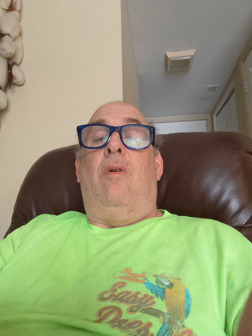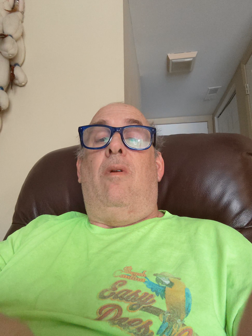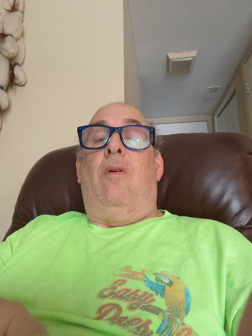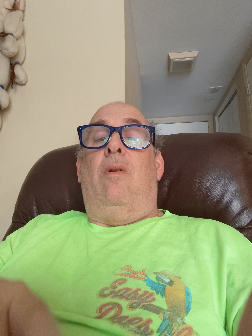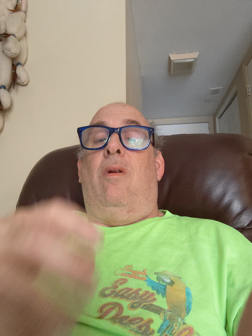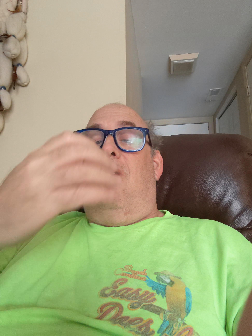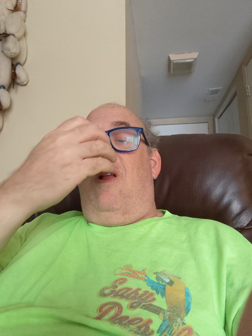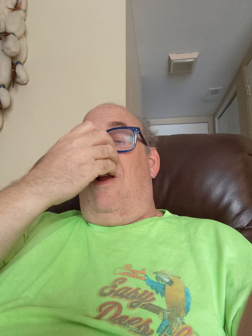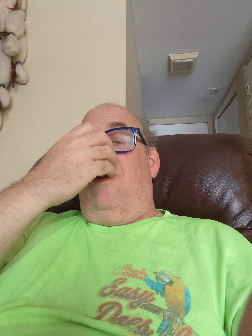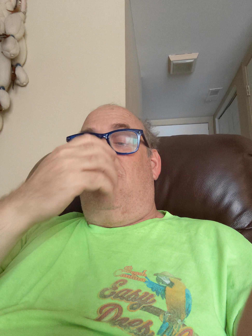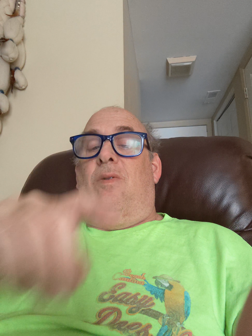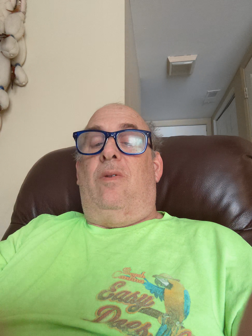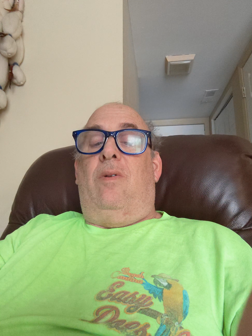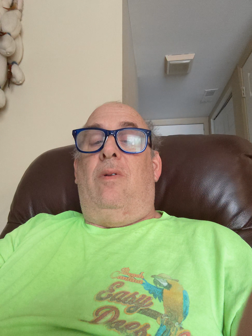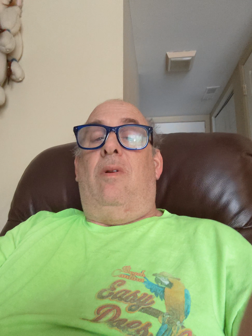clown